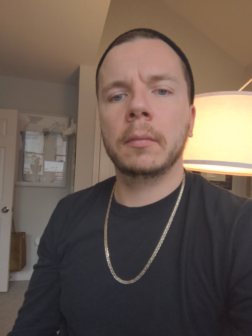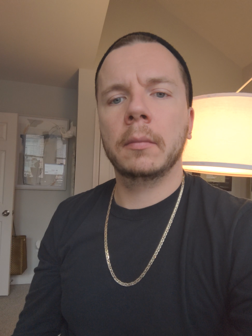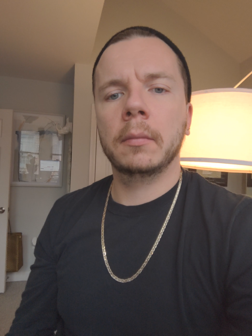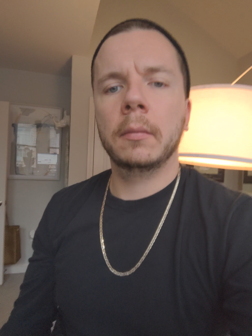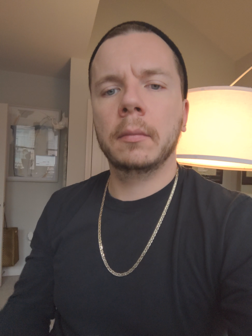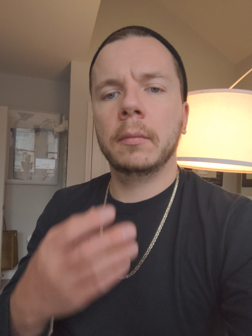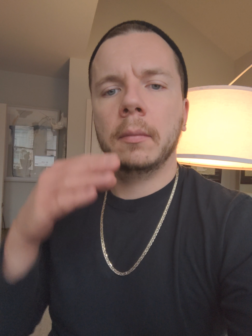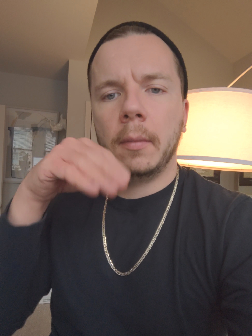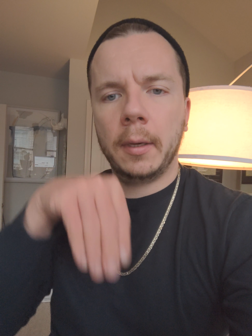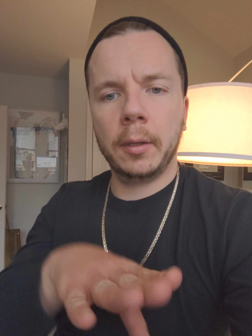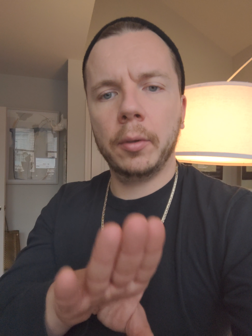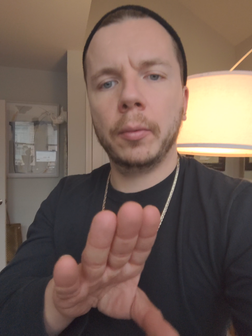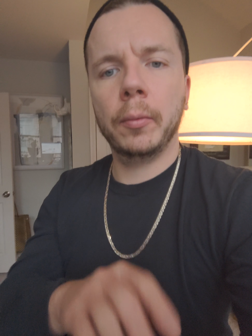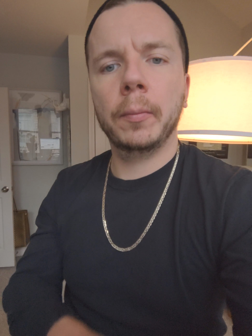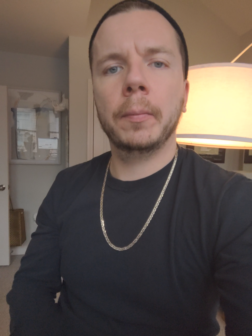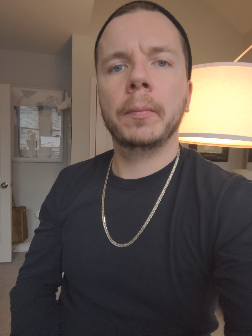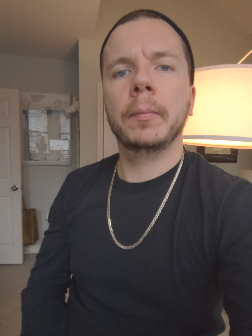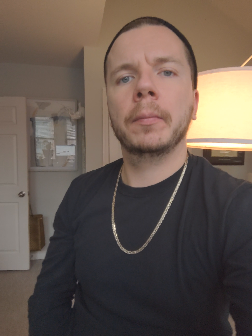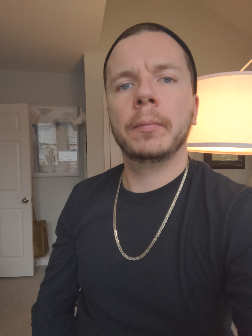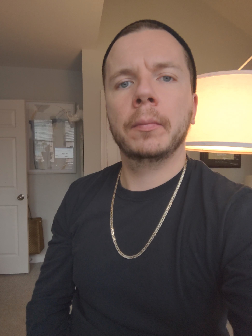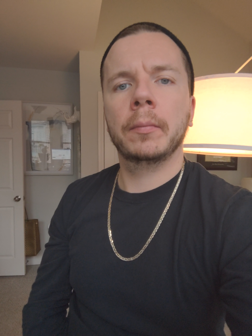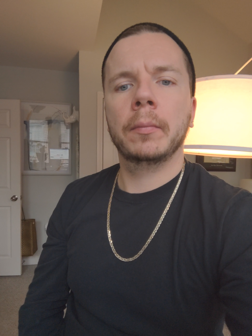into